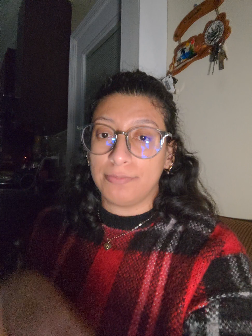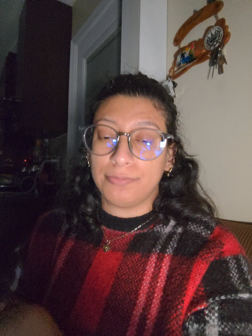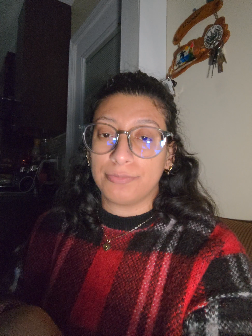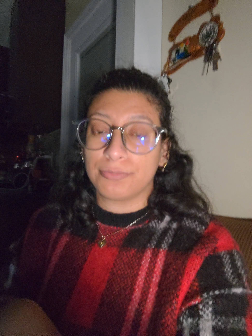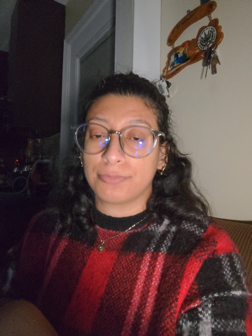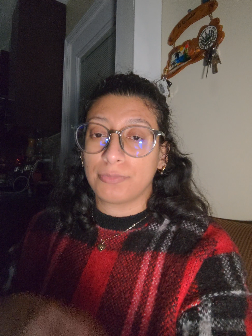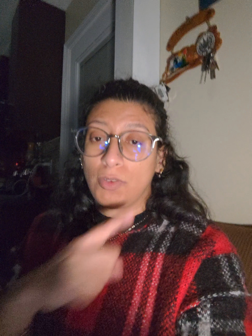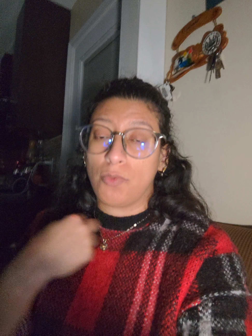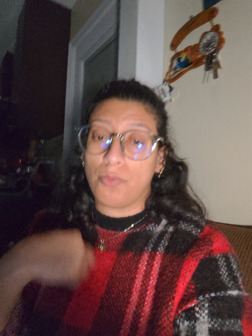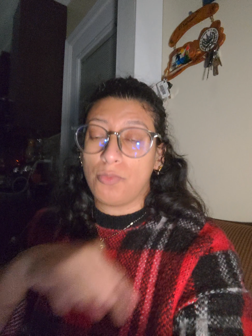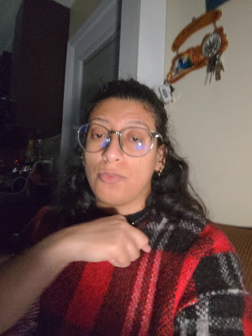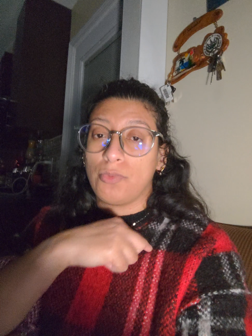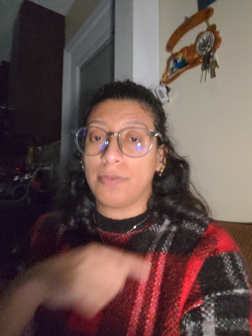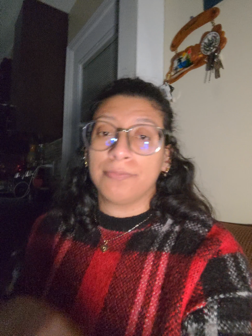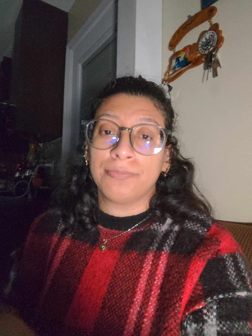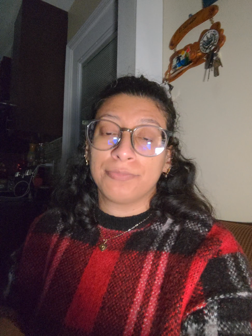we